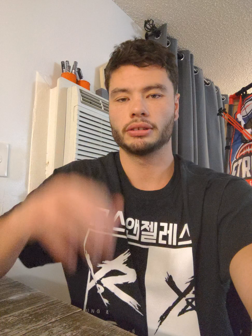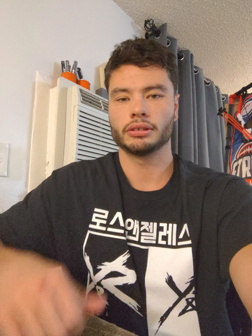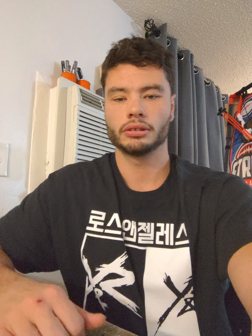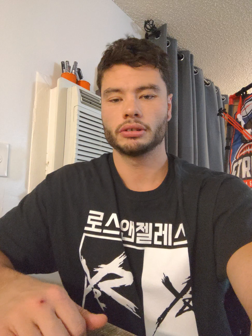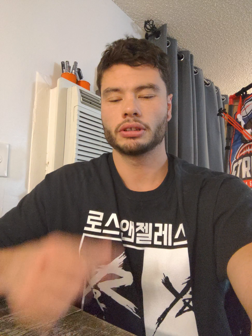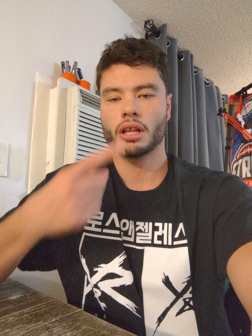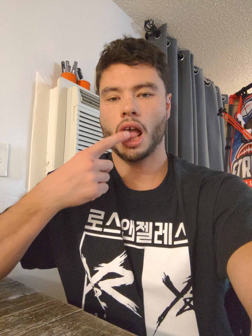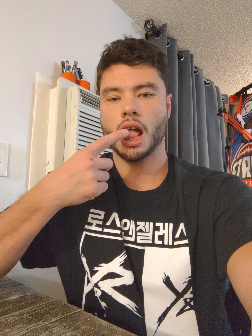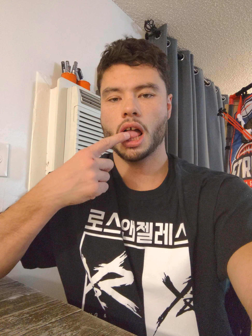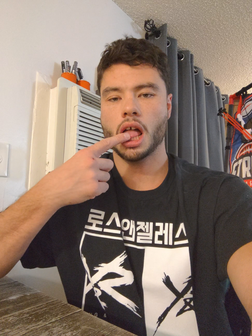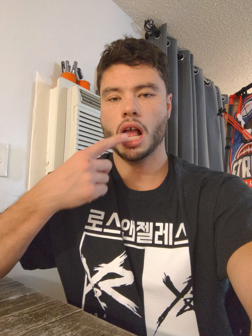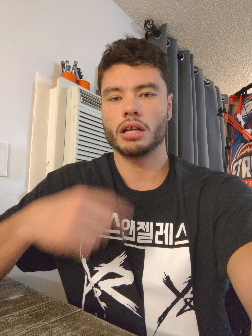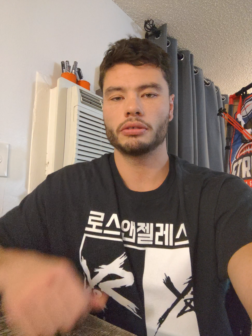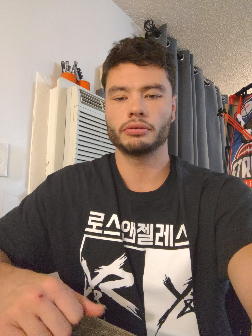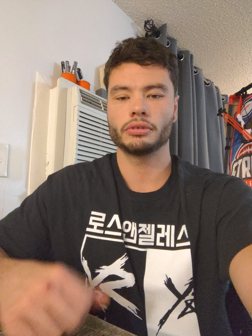tongue